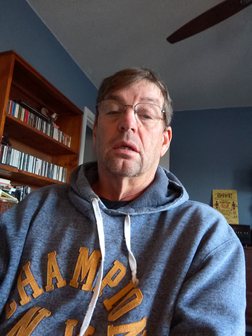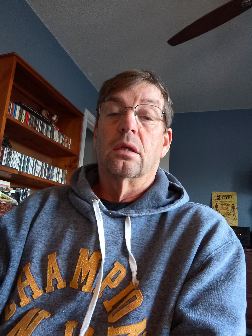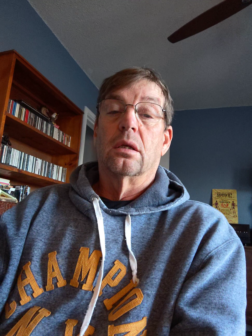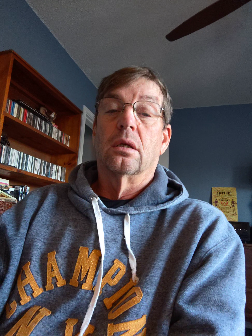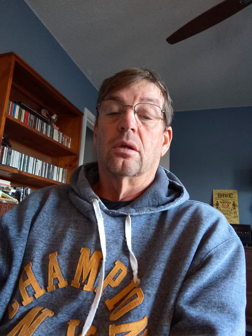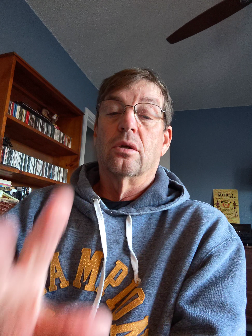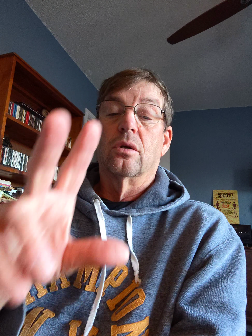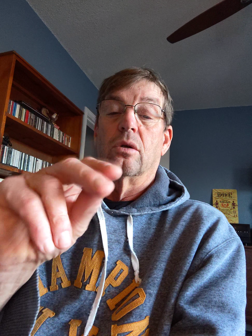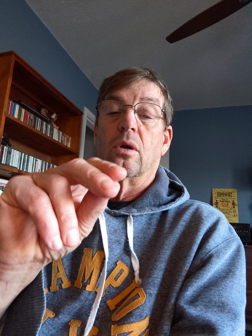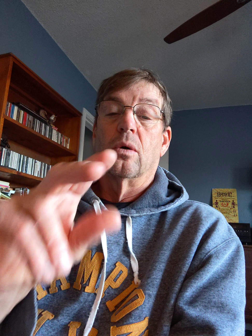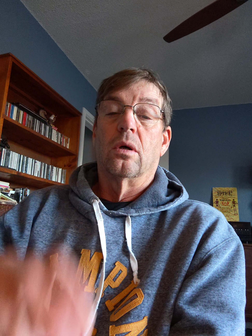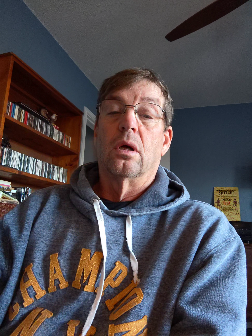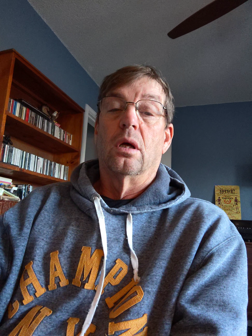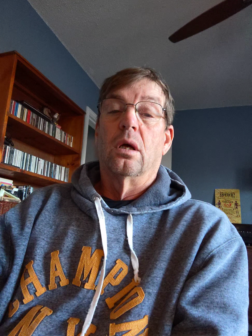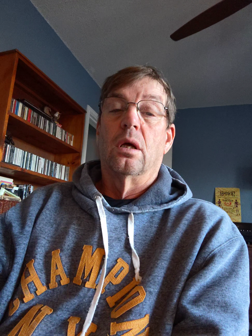no